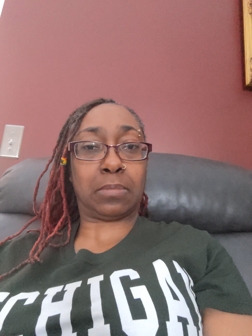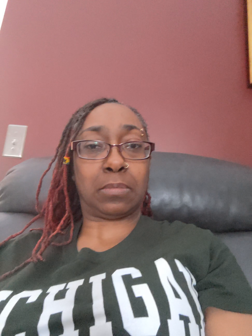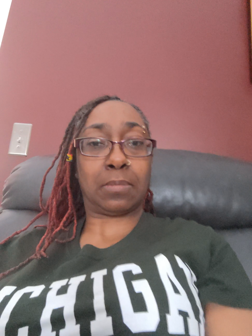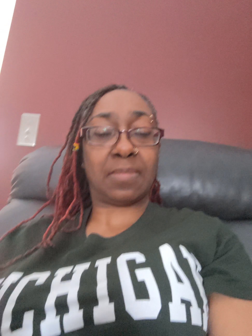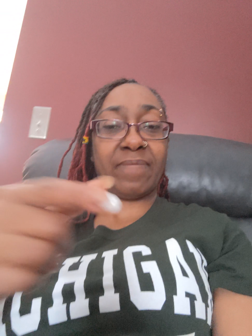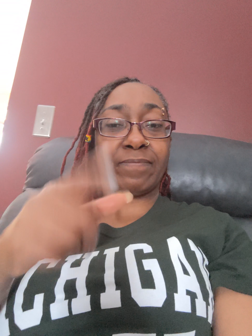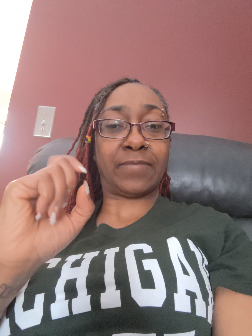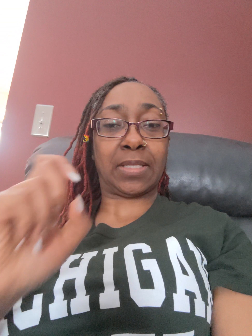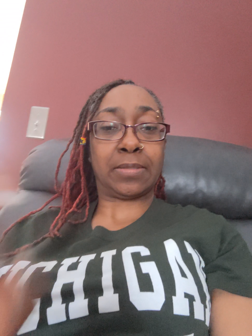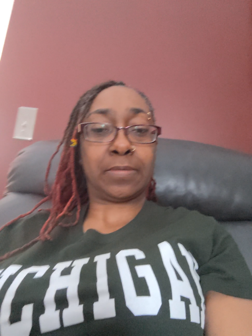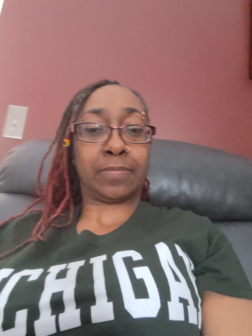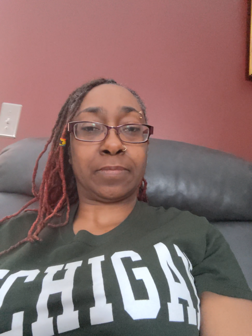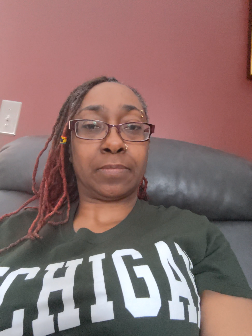fast